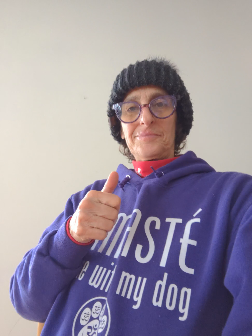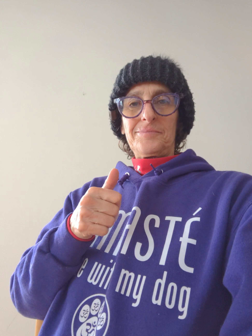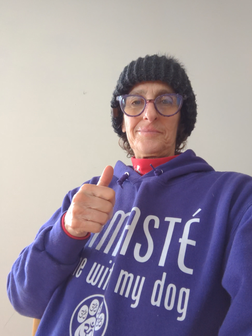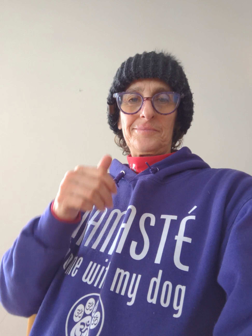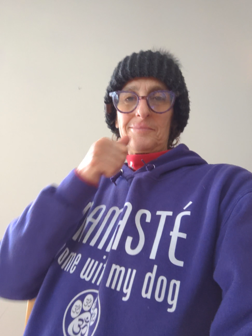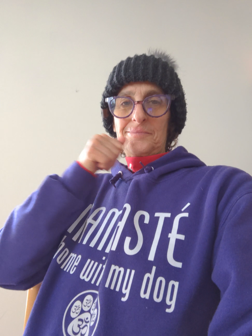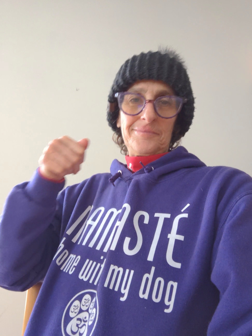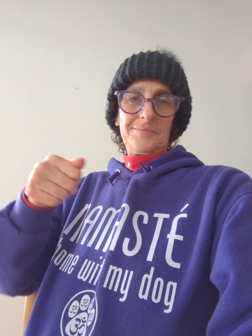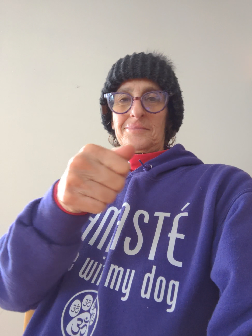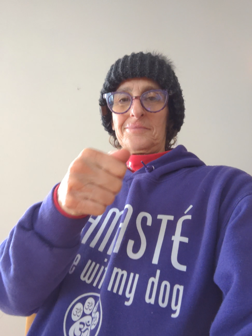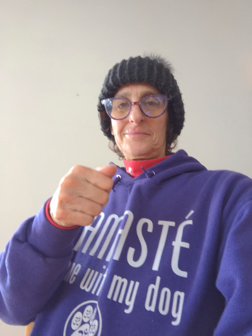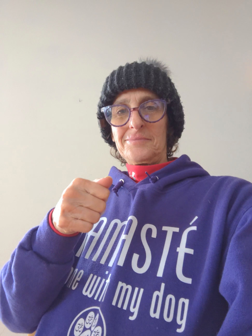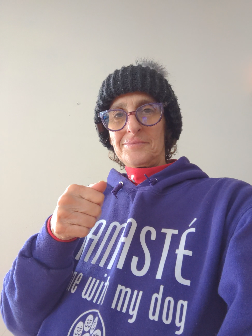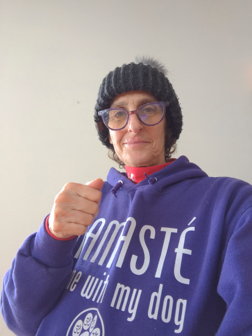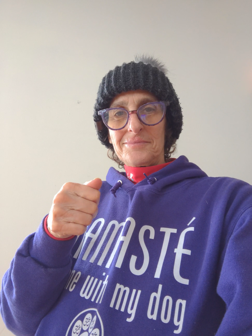hide